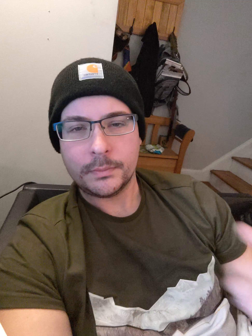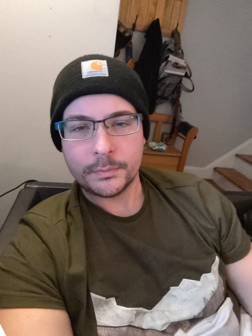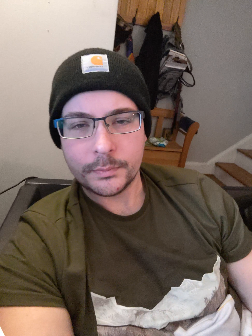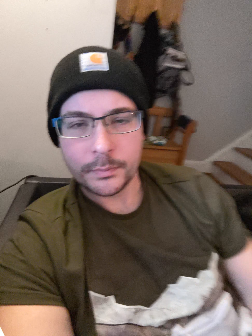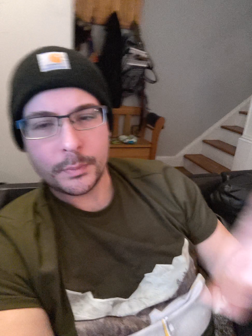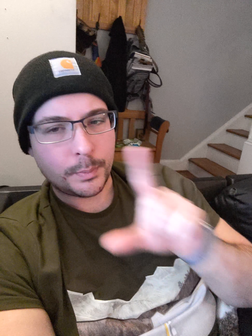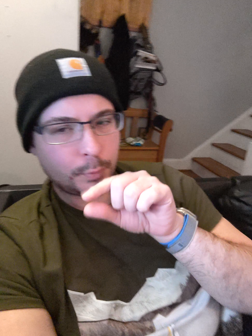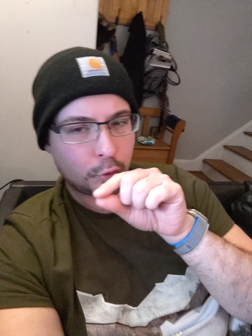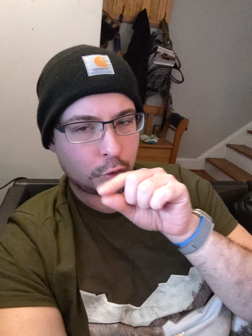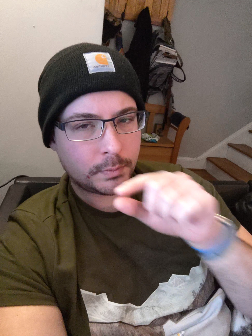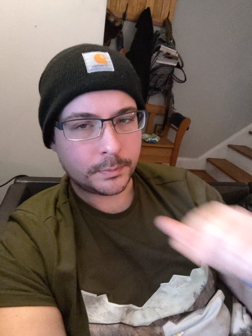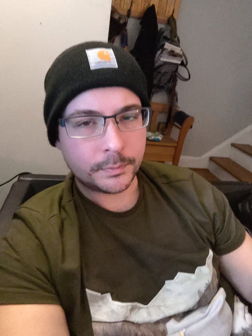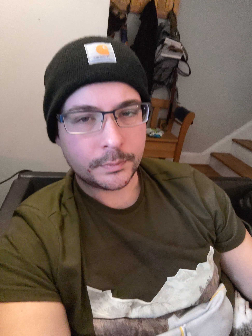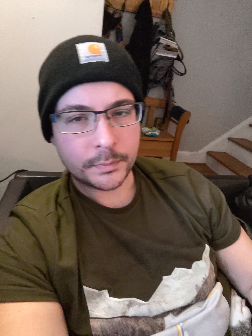bird